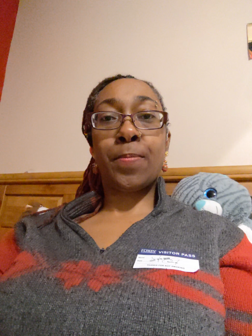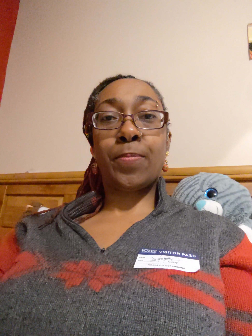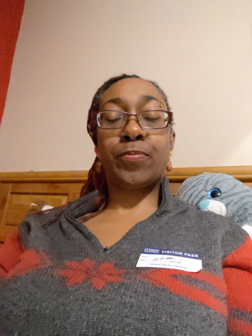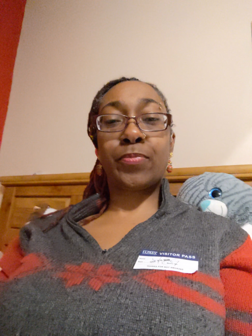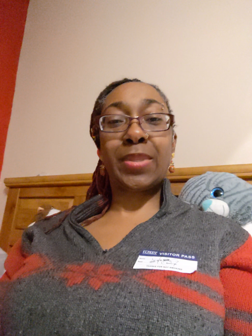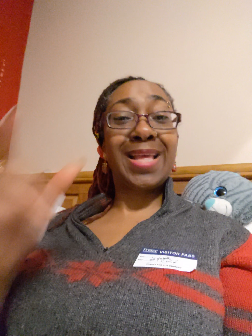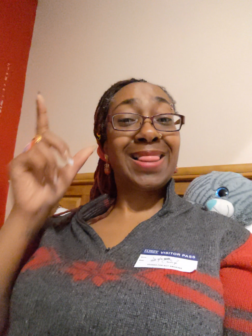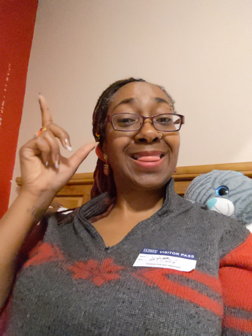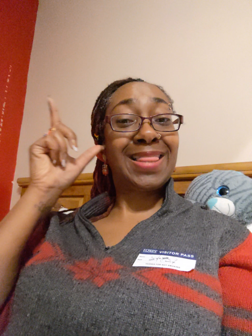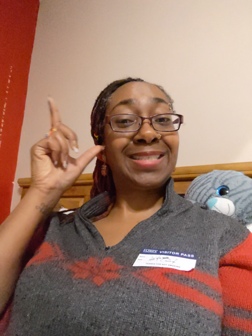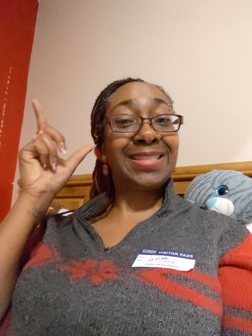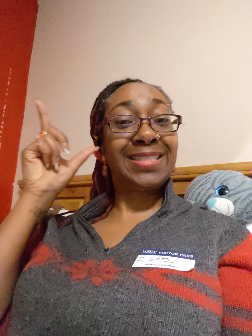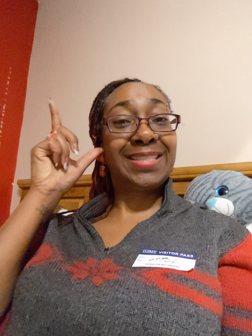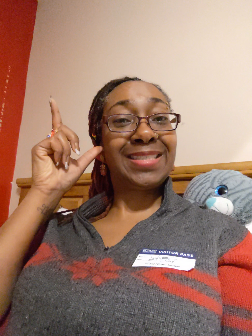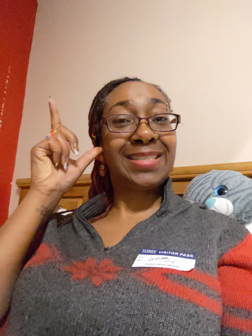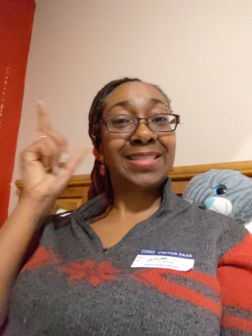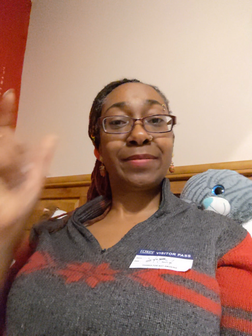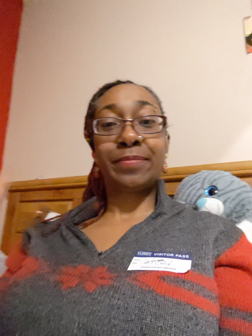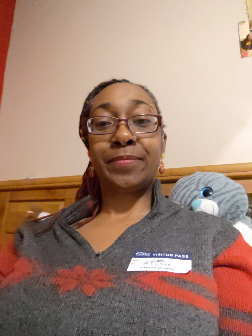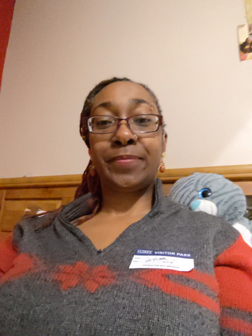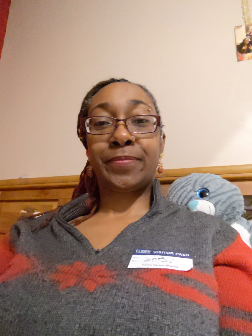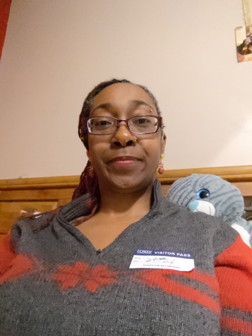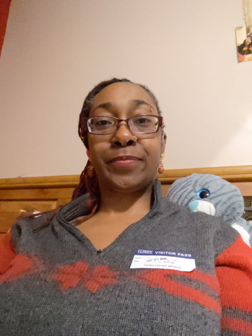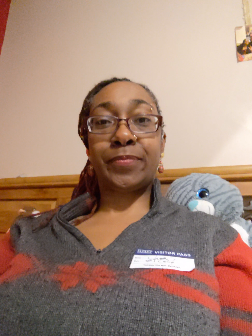listen